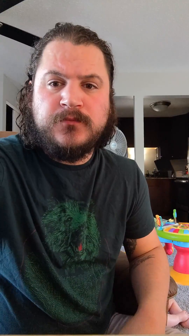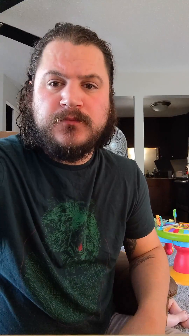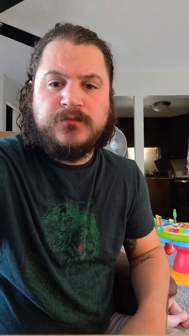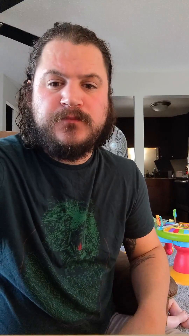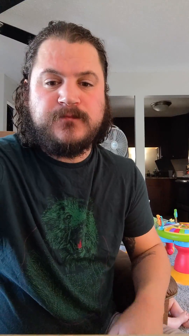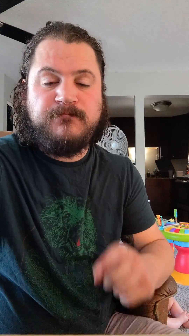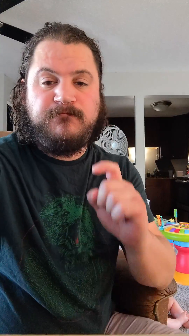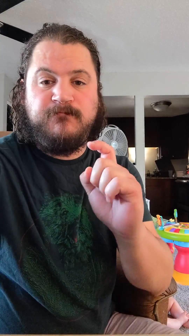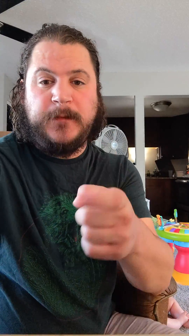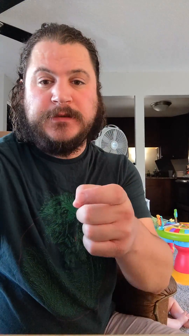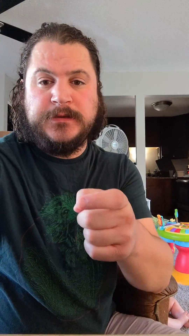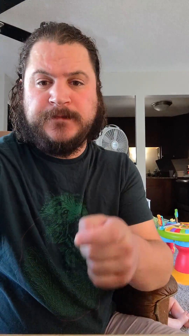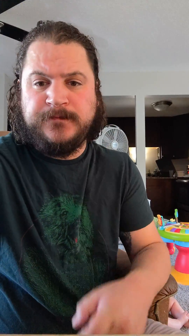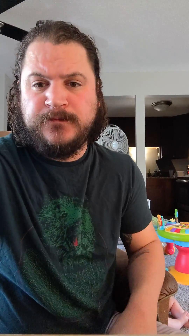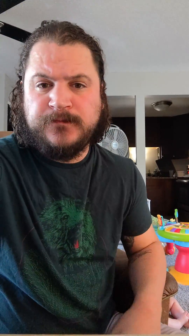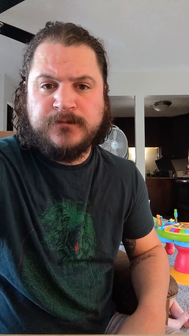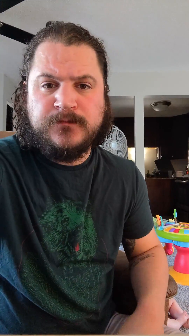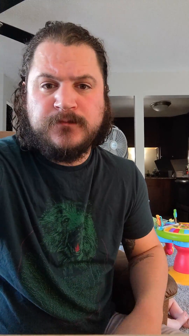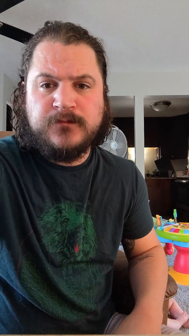present